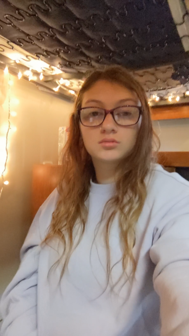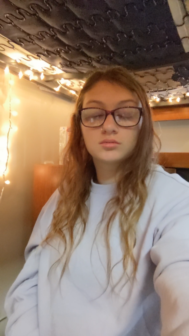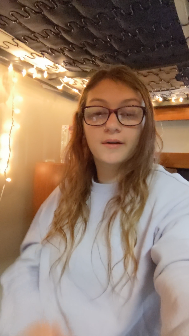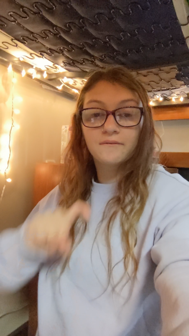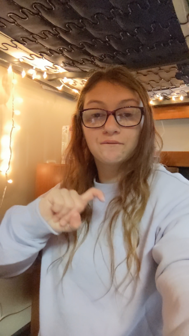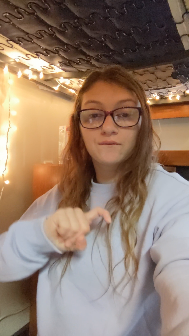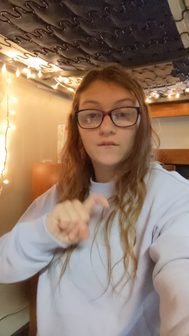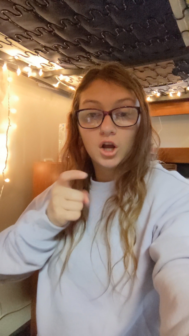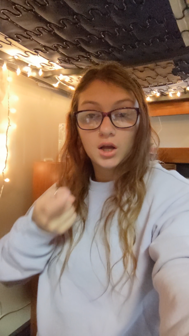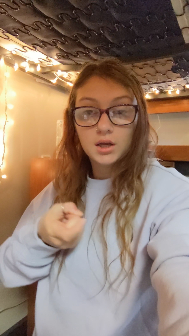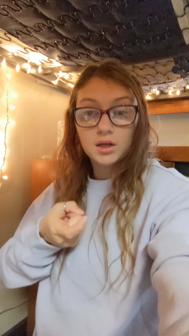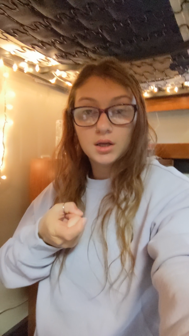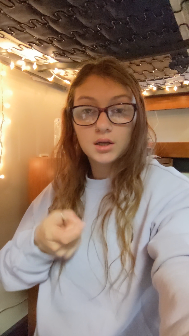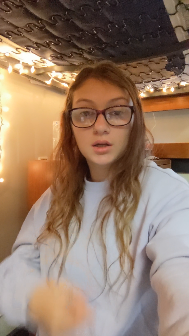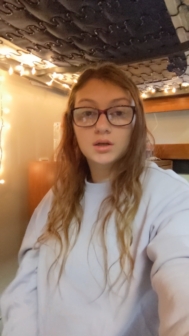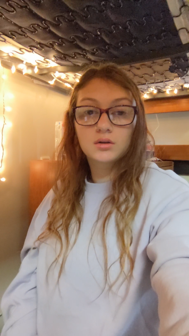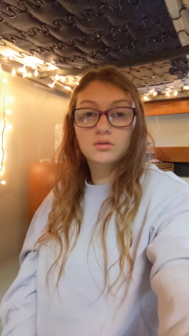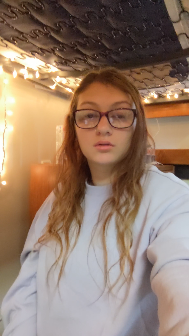friend